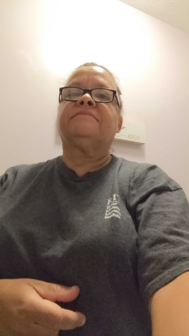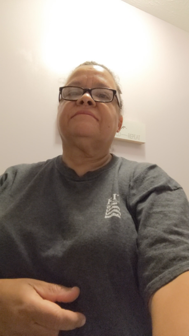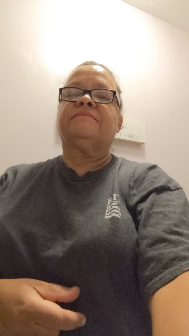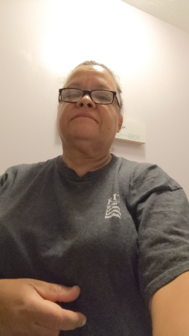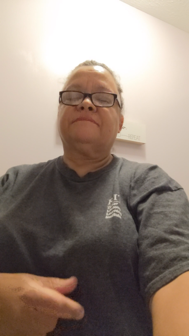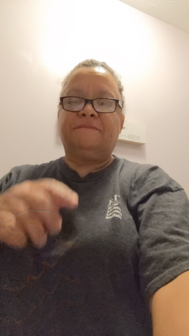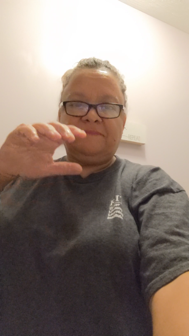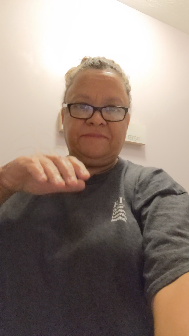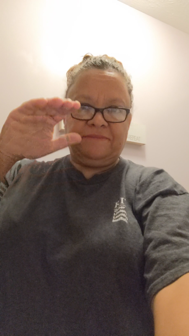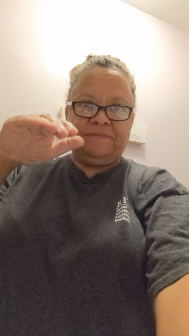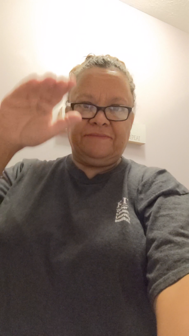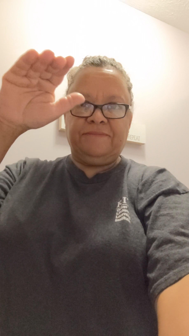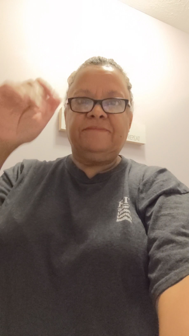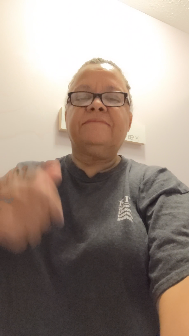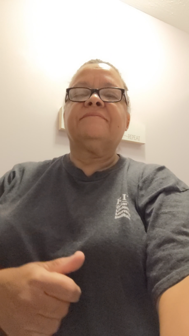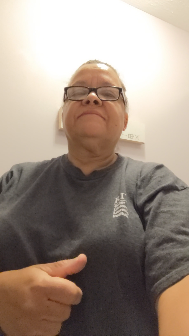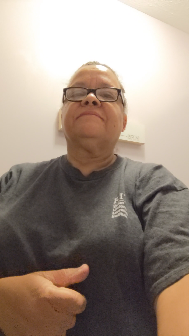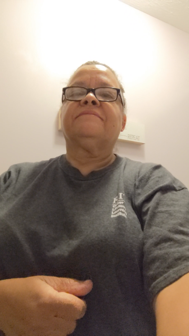ladder